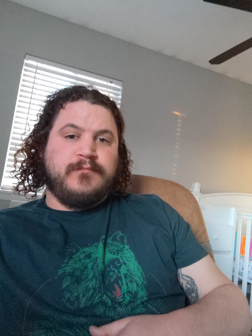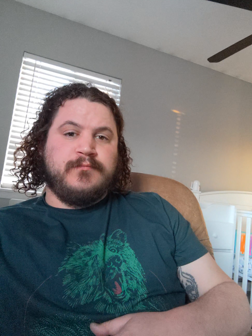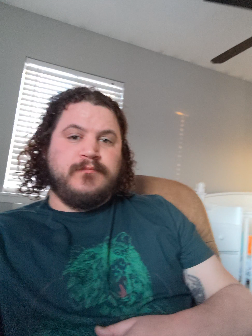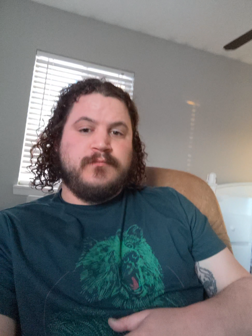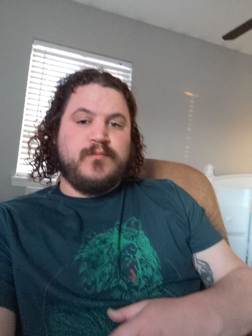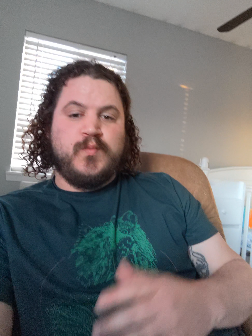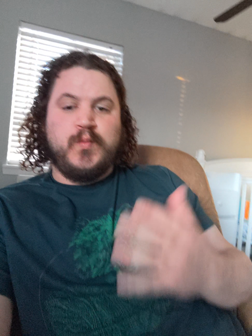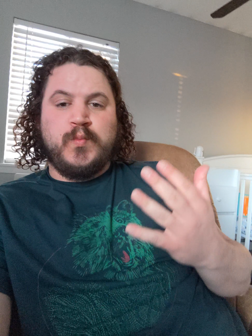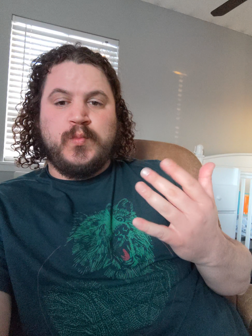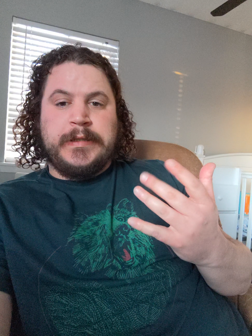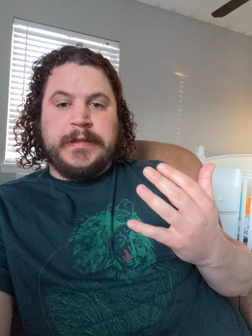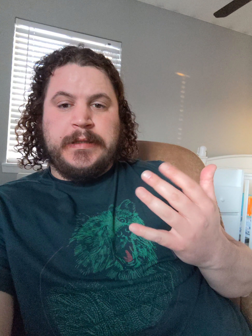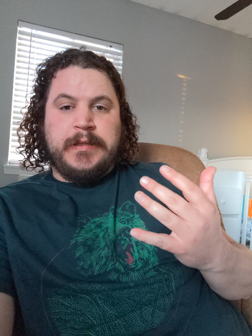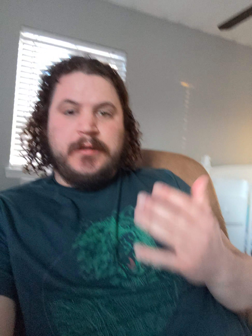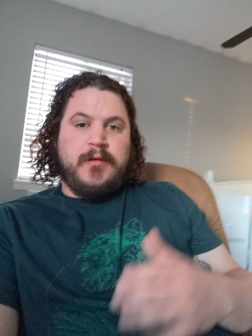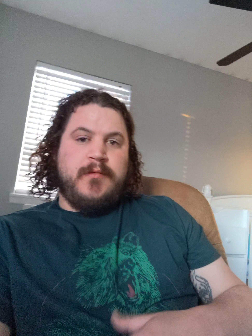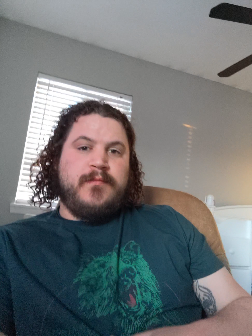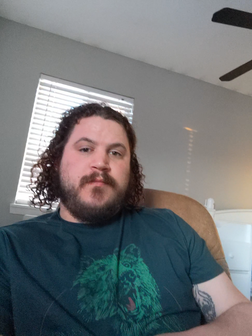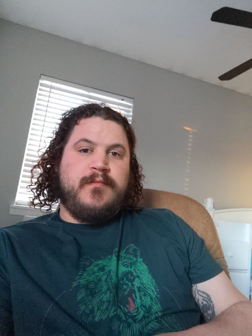wait